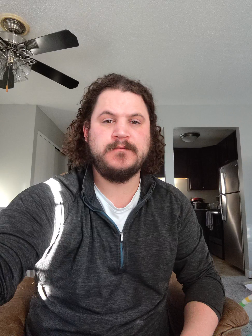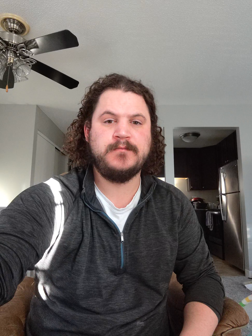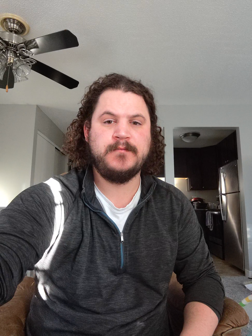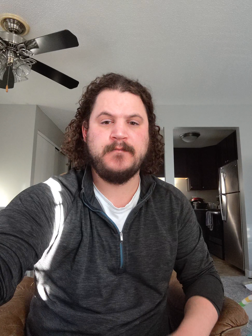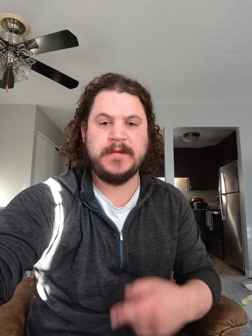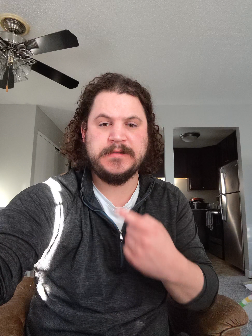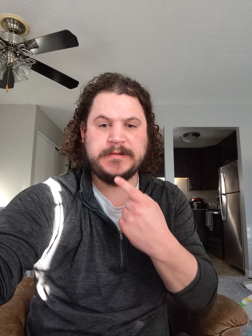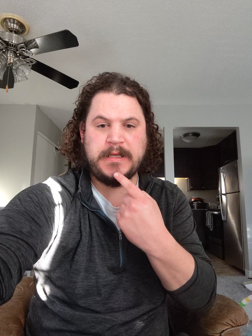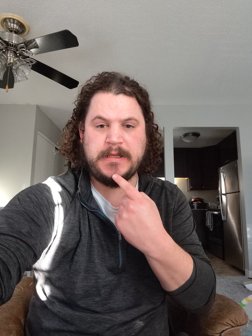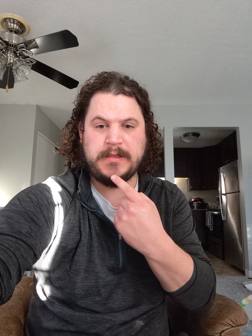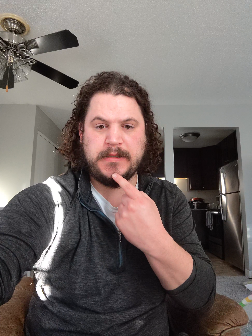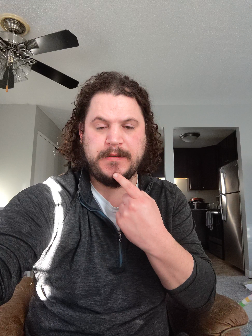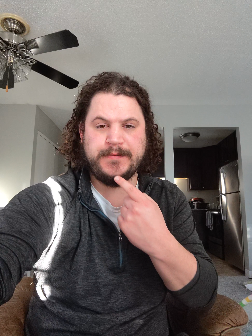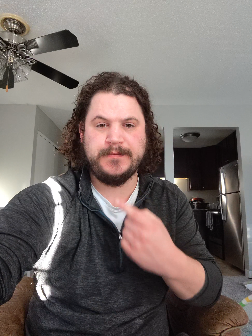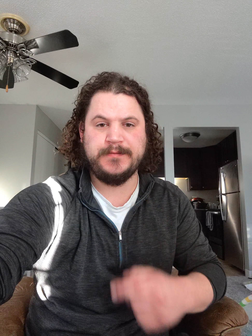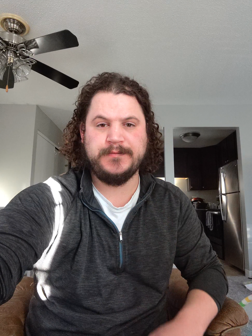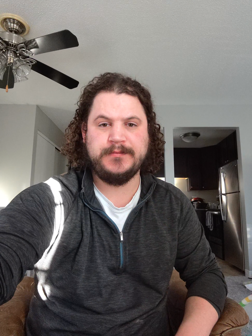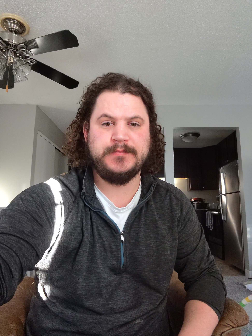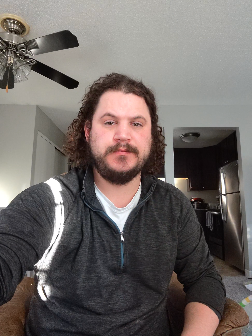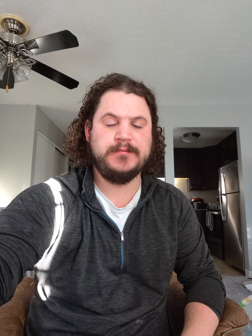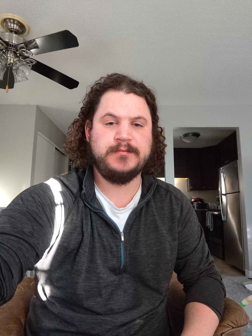say